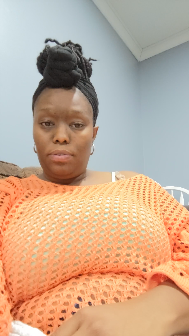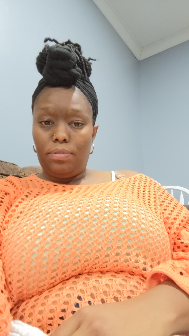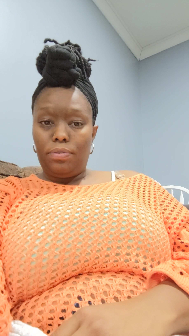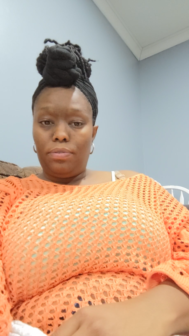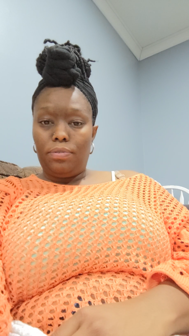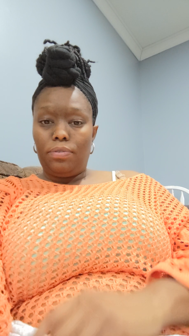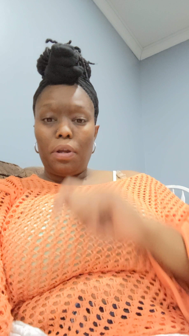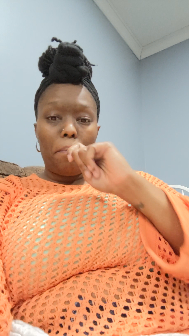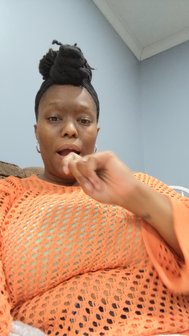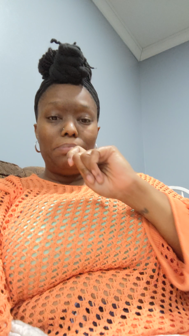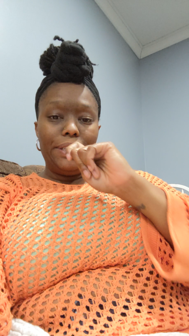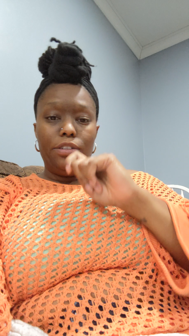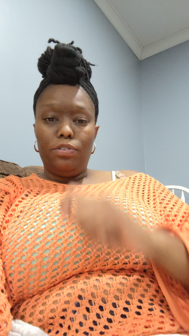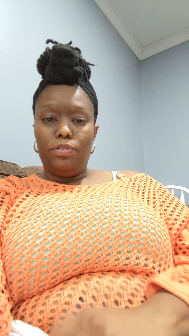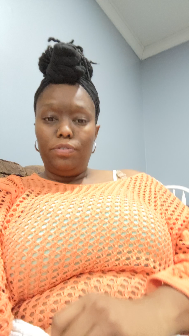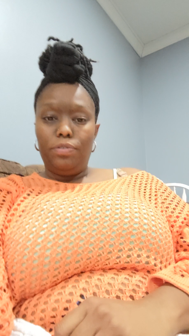popsicle